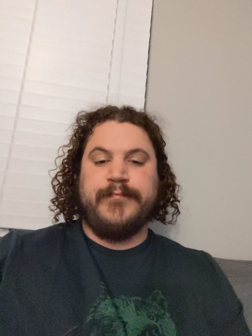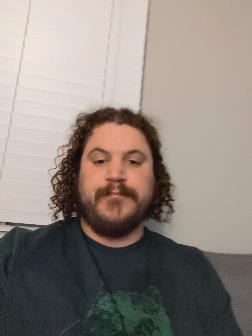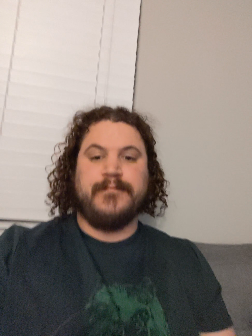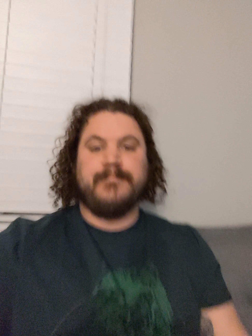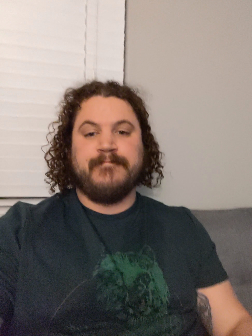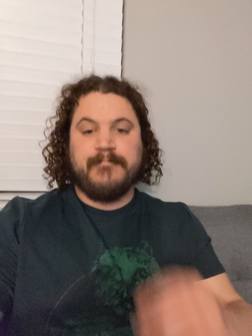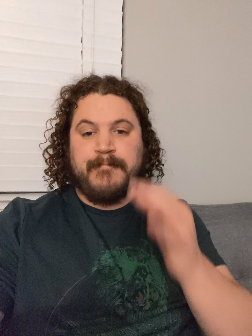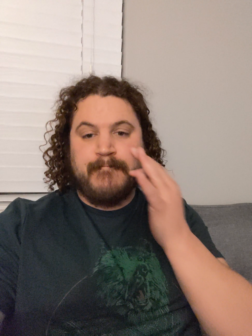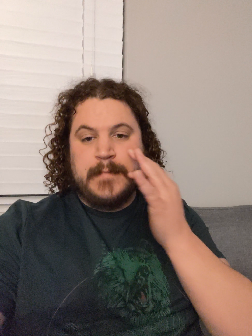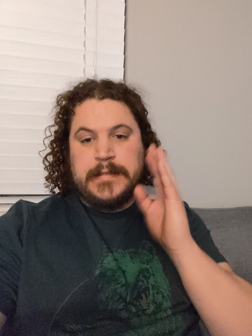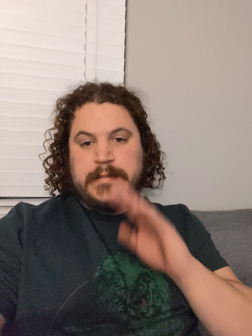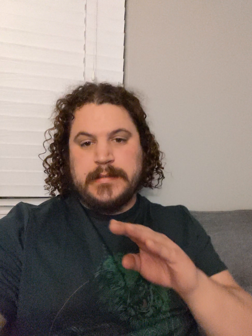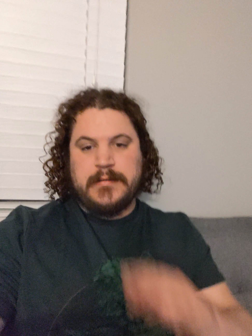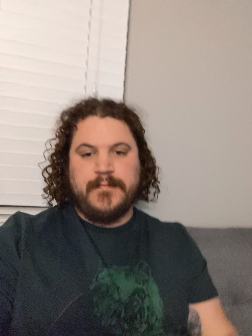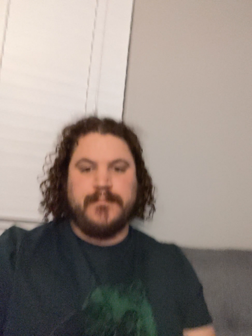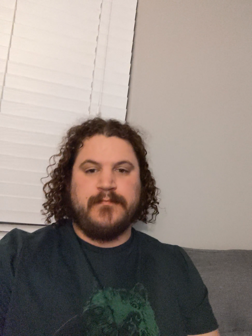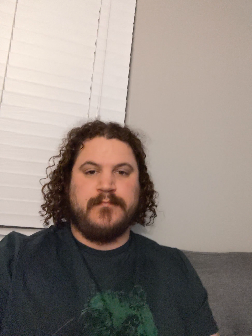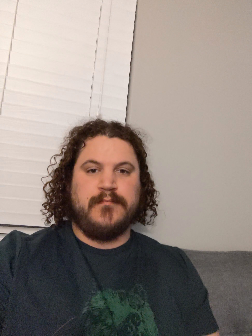bee